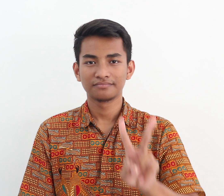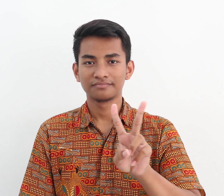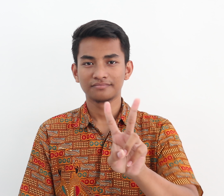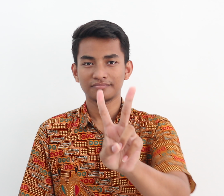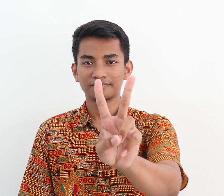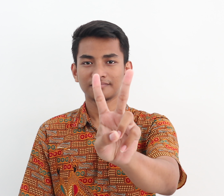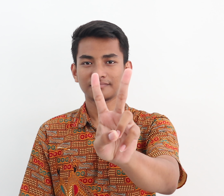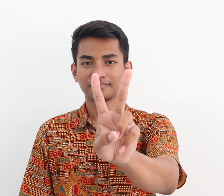V